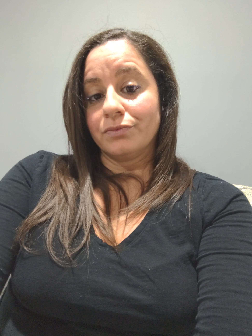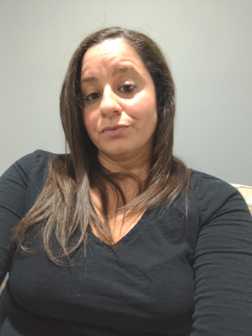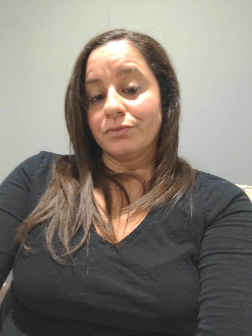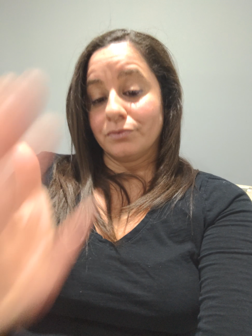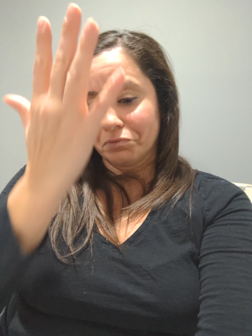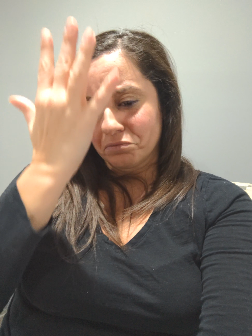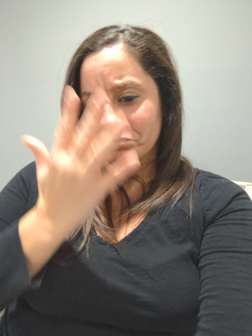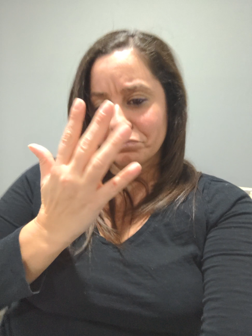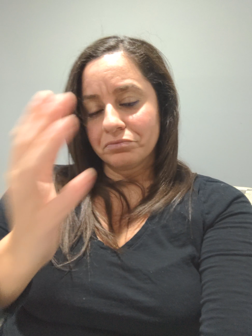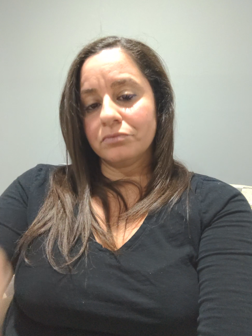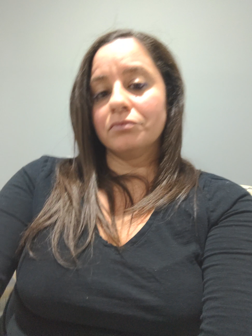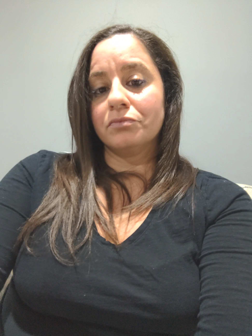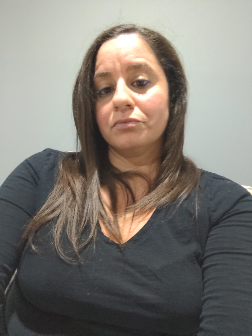sad